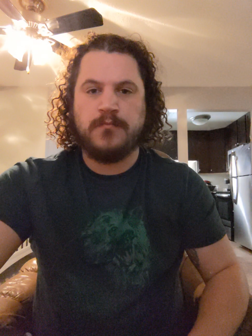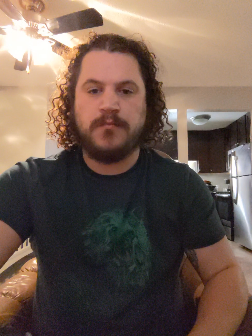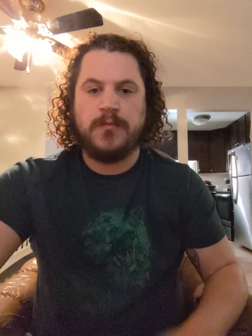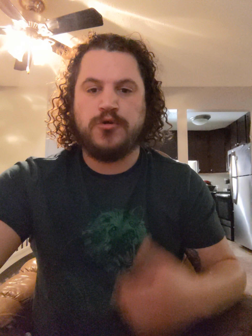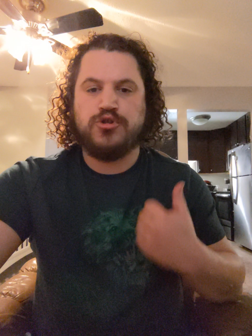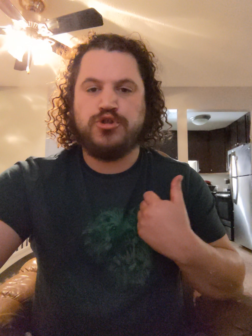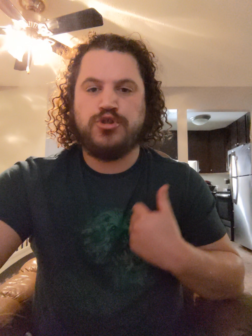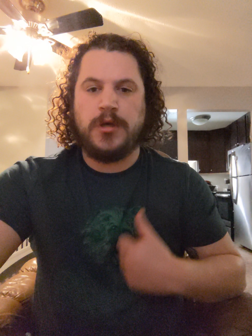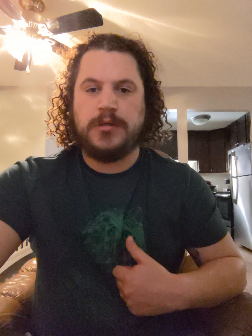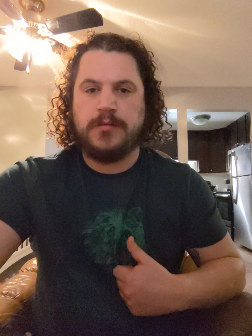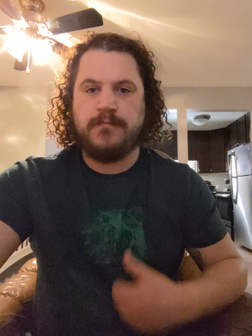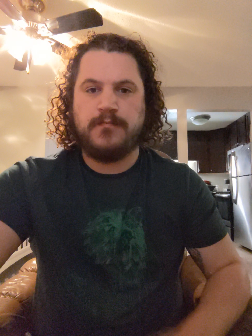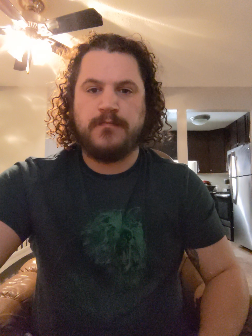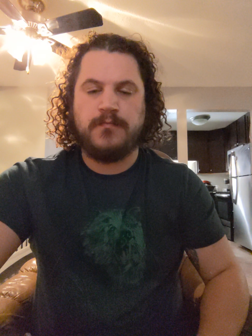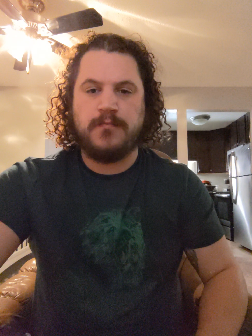jacket